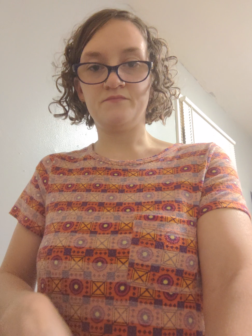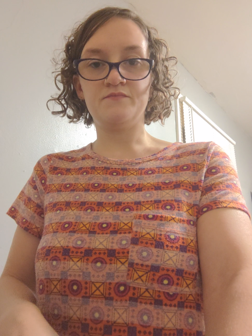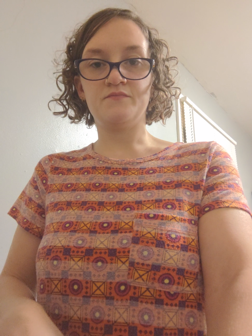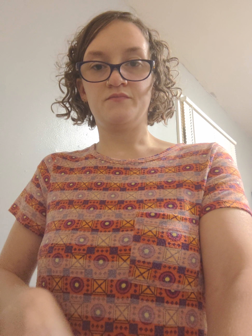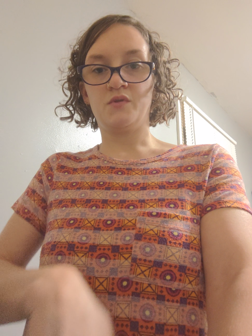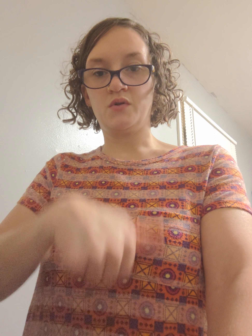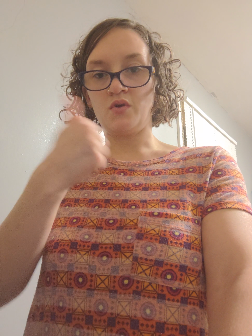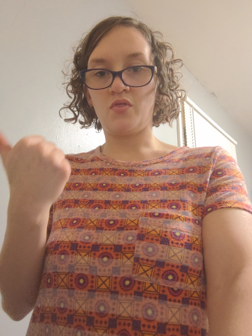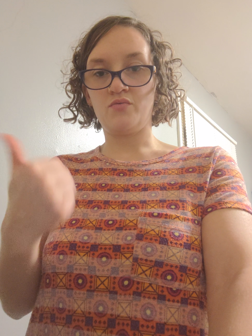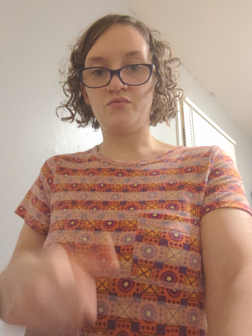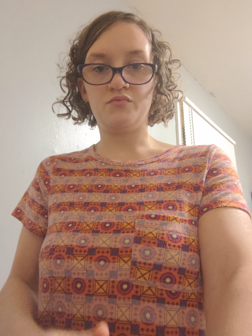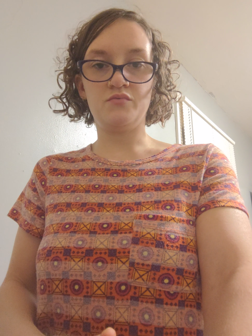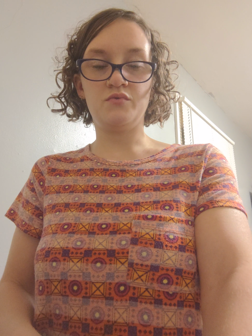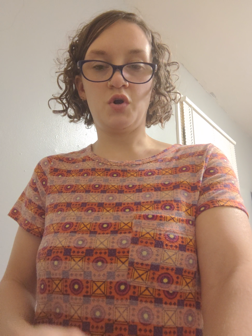another